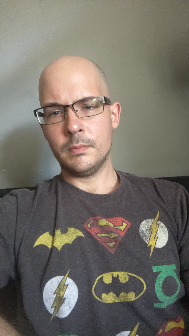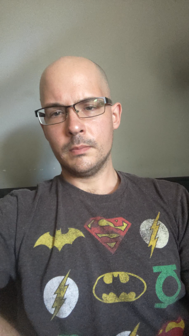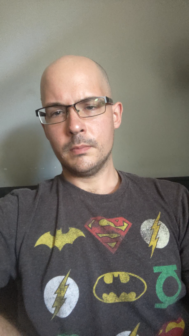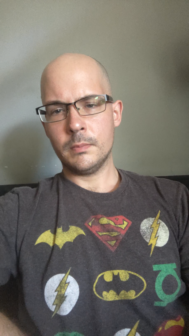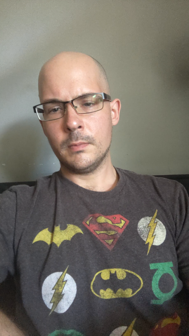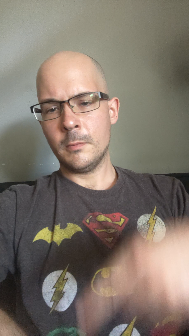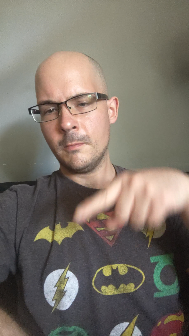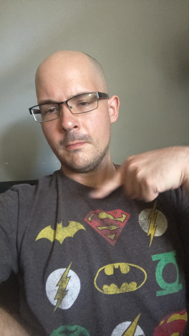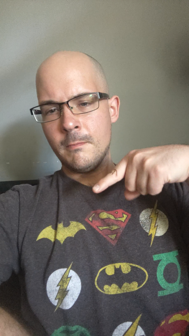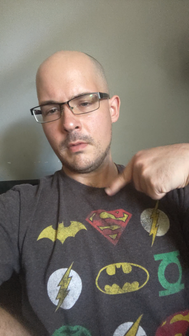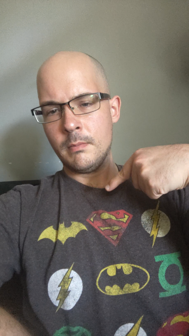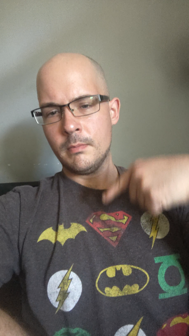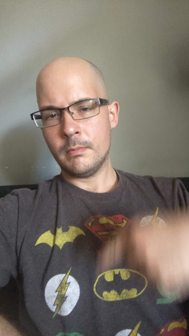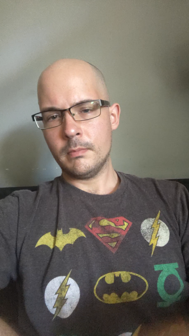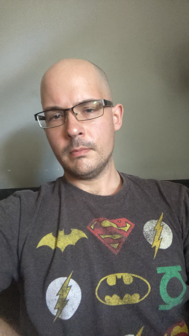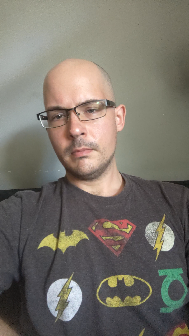flip-flop